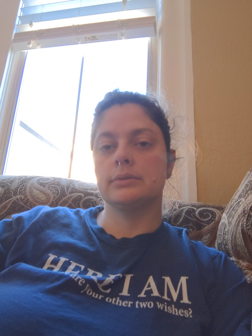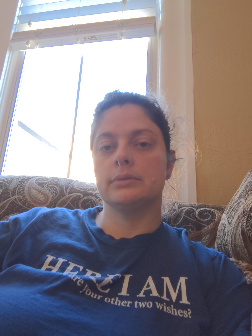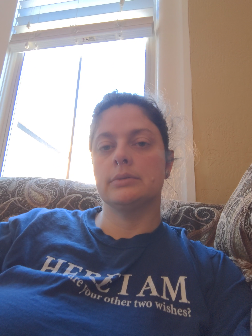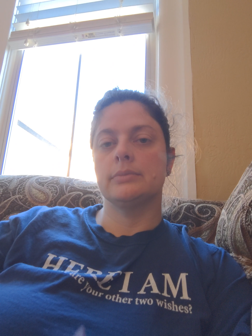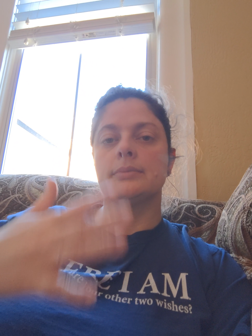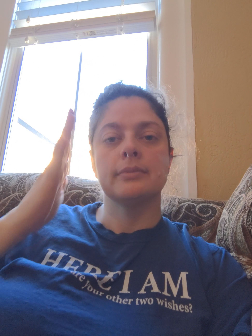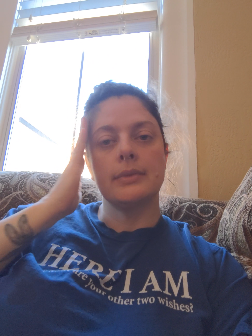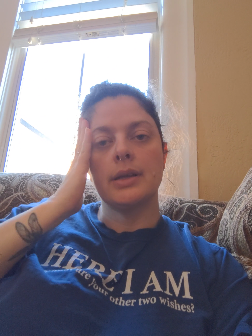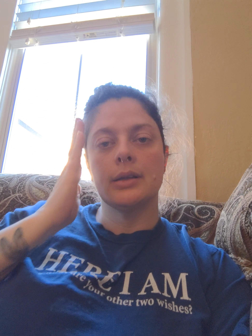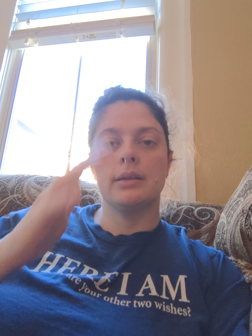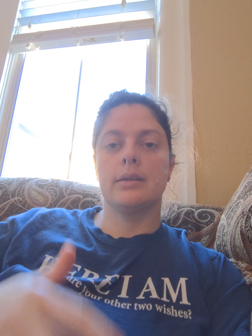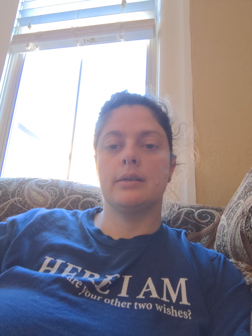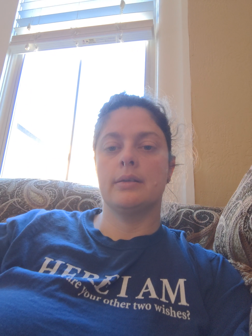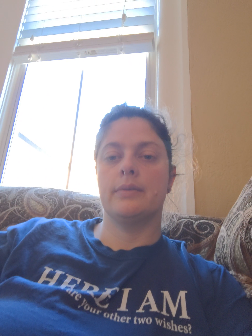bed